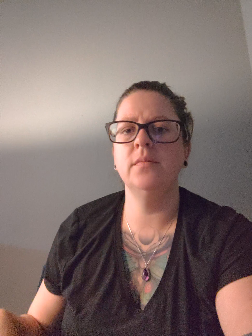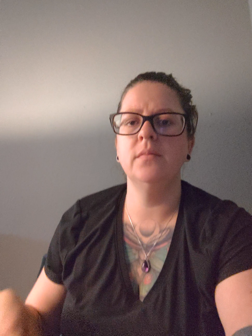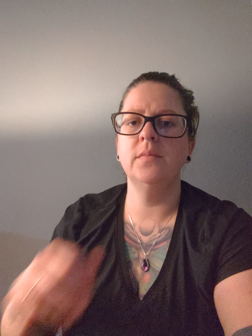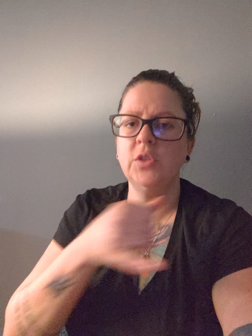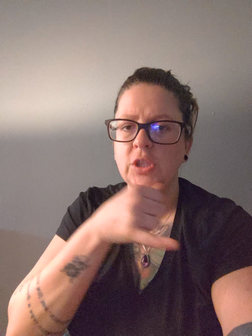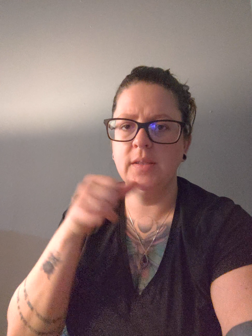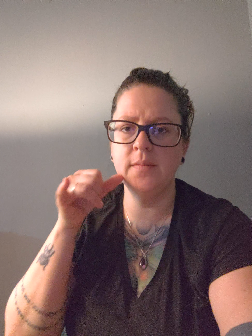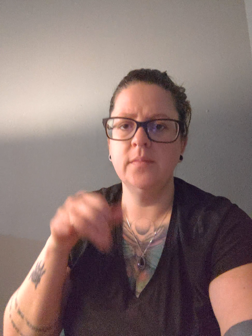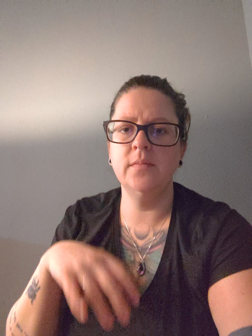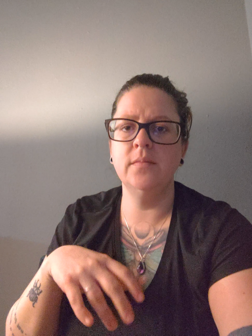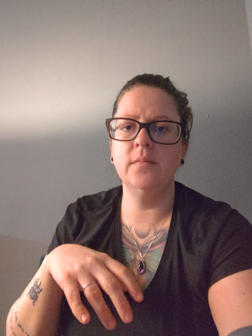jeans